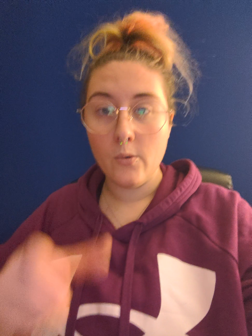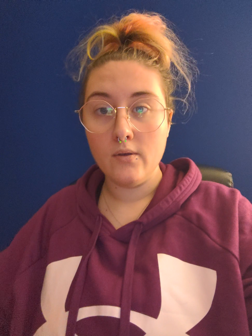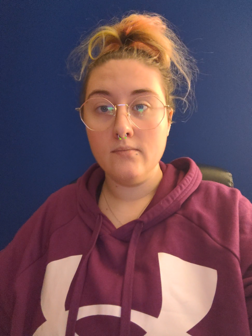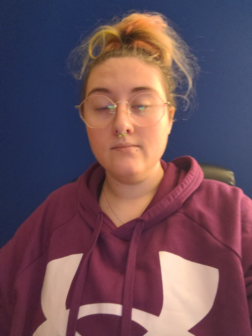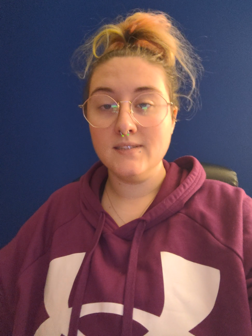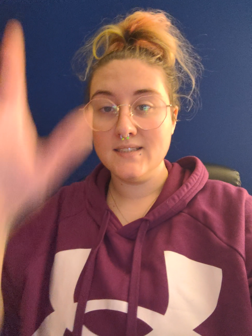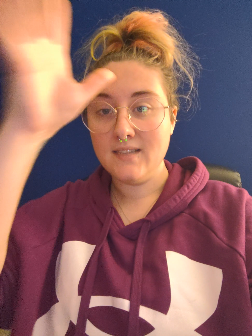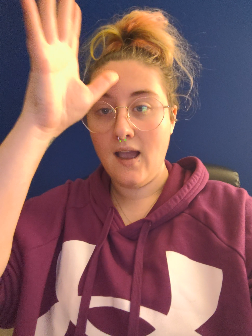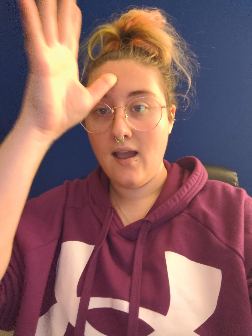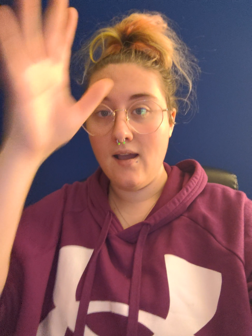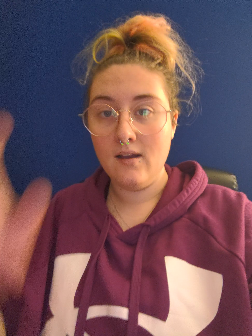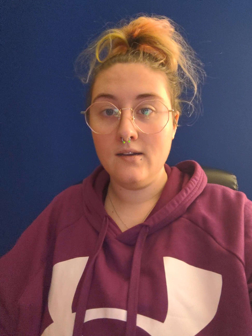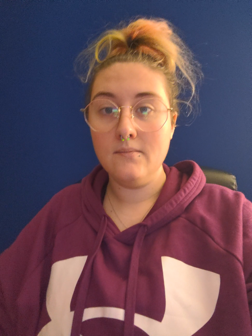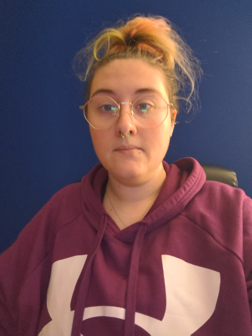dad